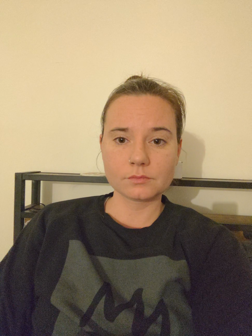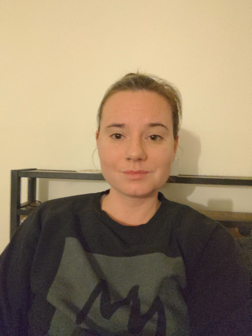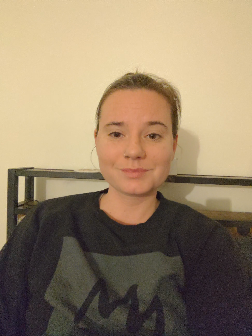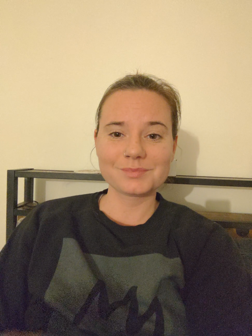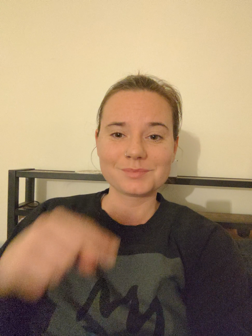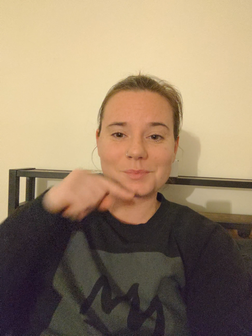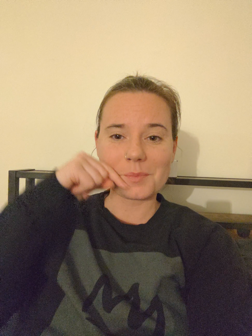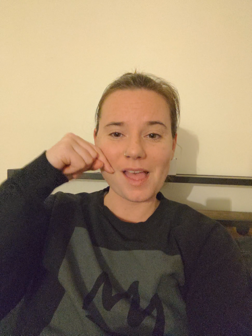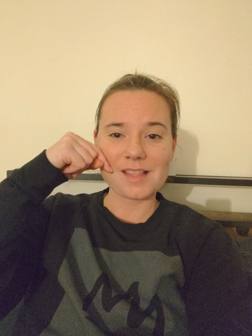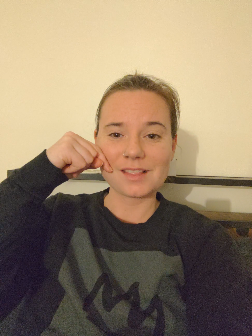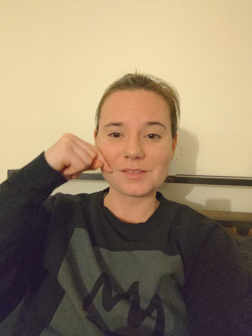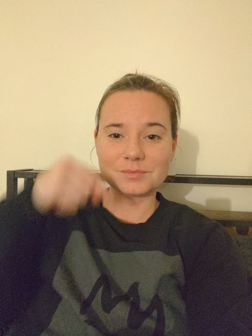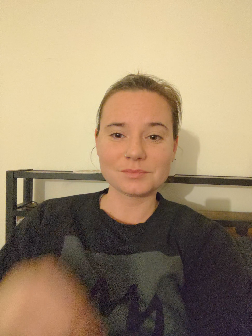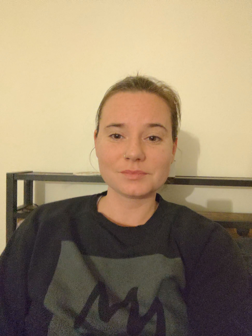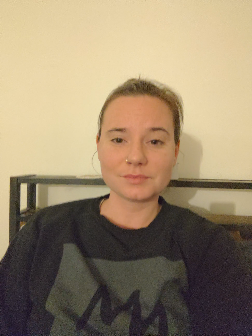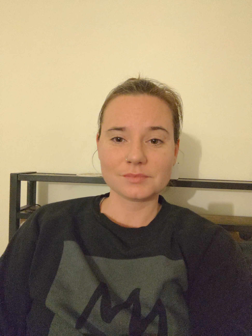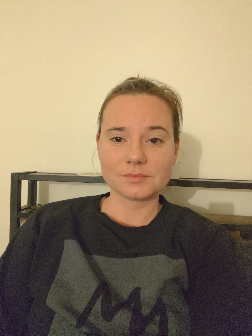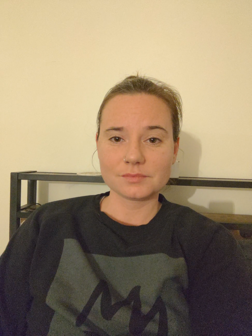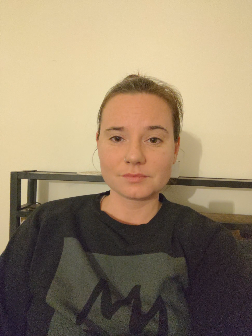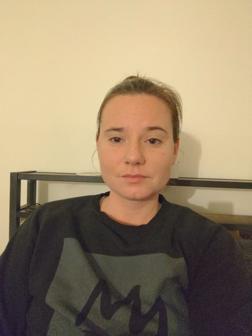smile